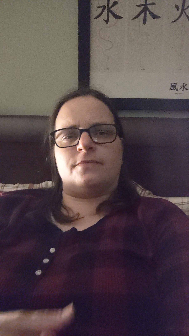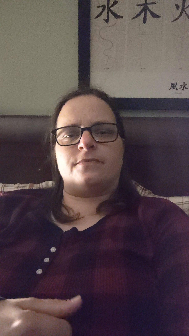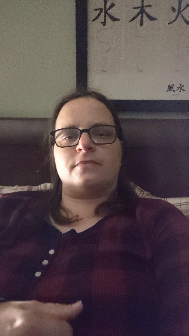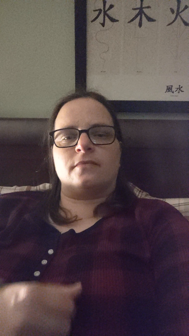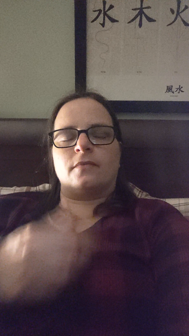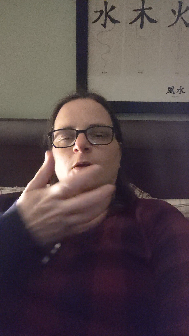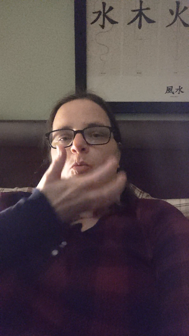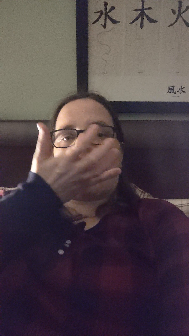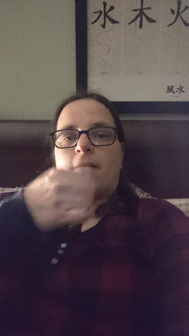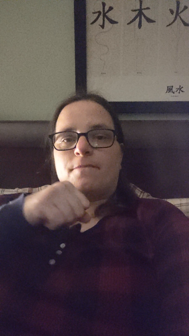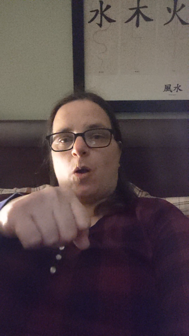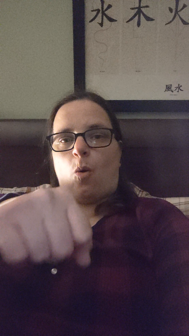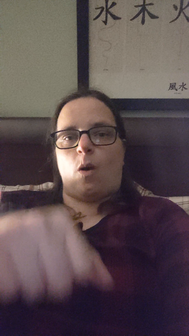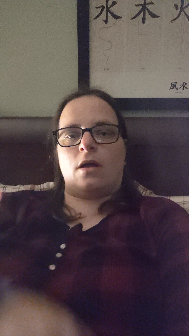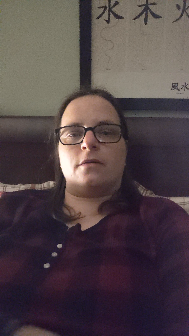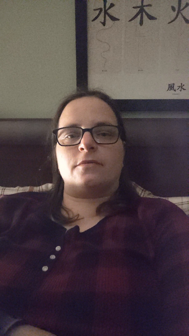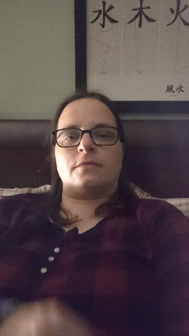lawn mower